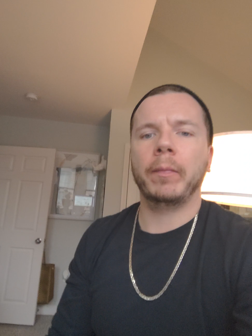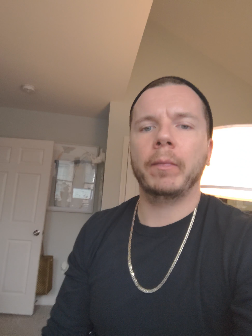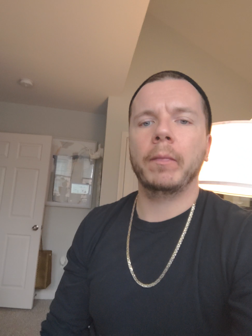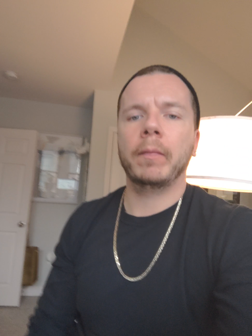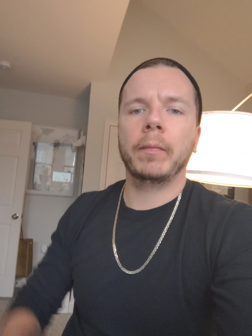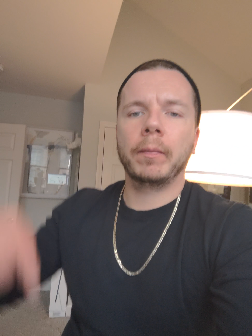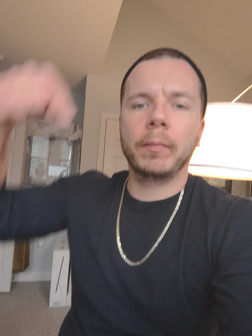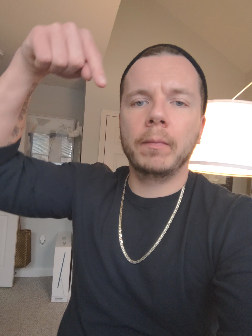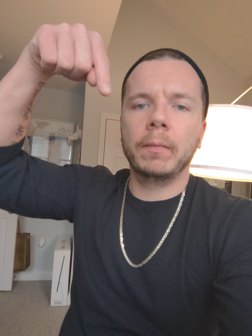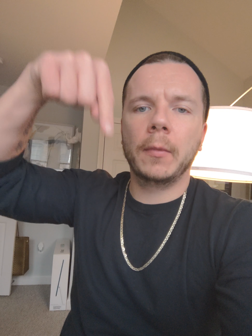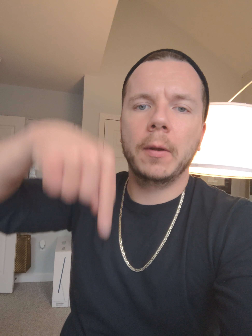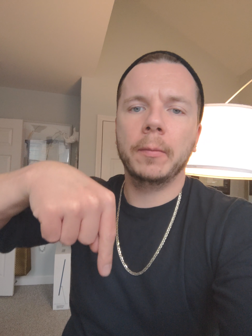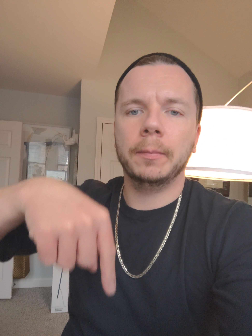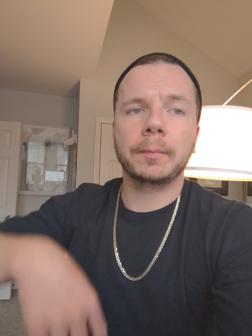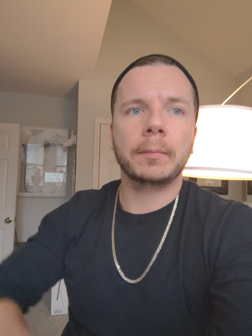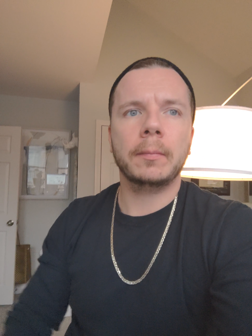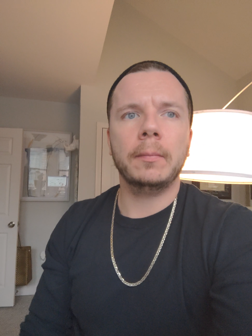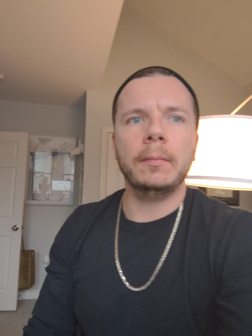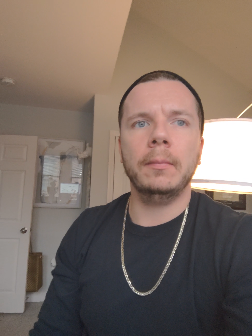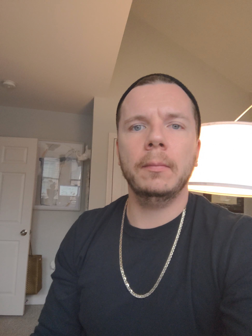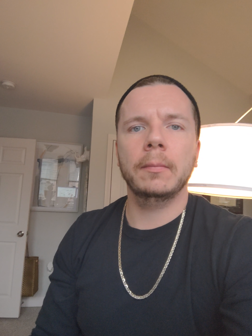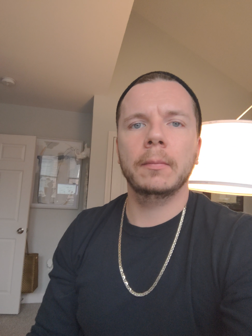down